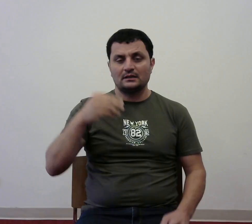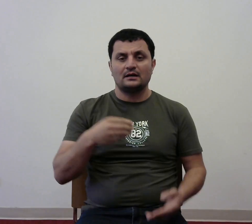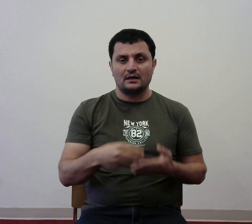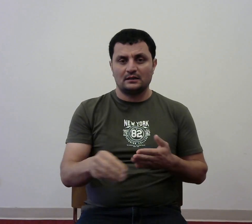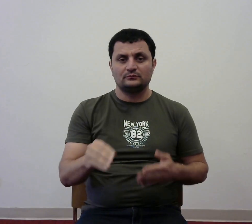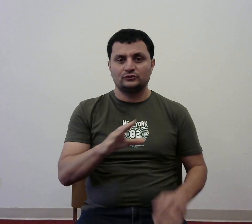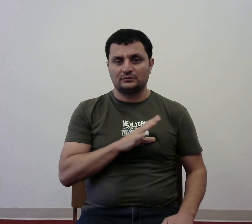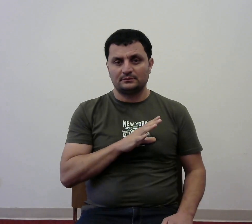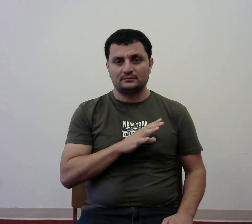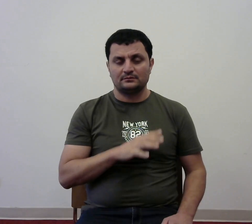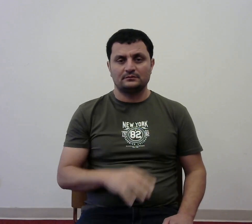almışam